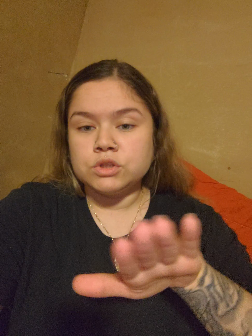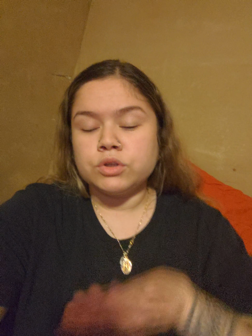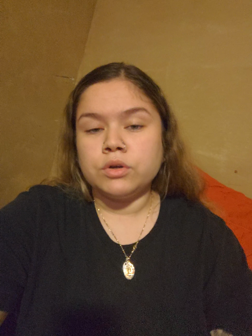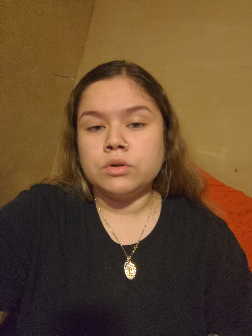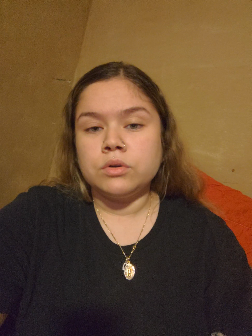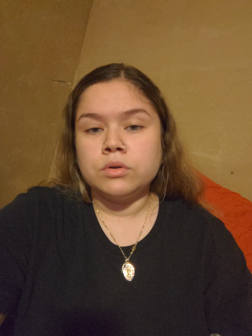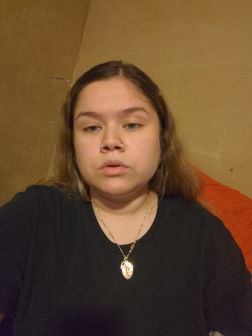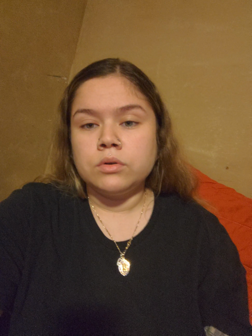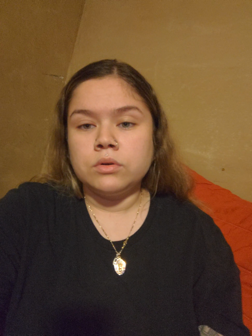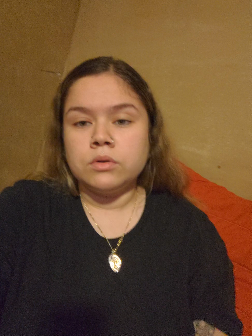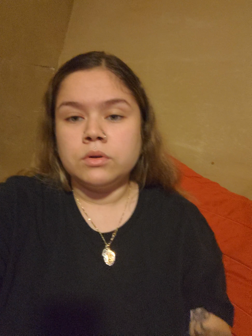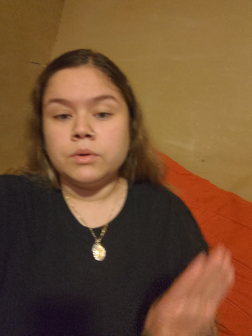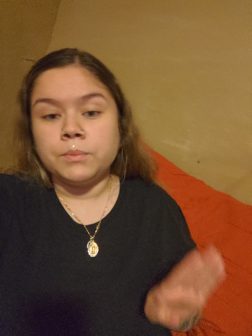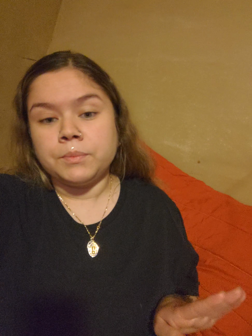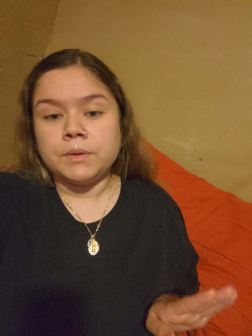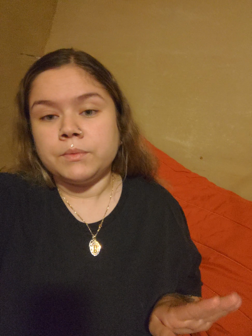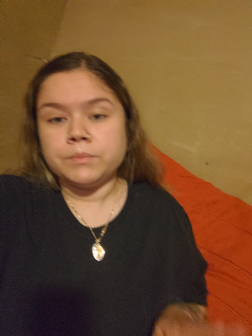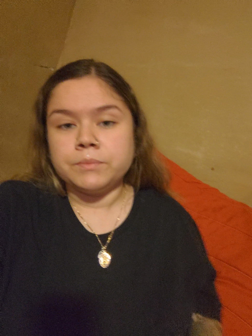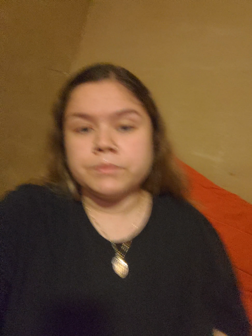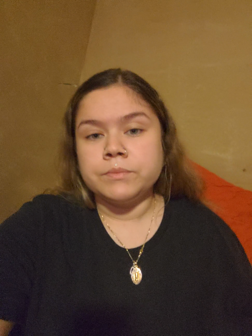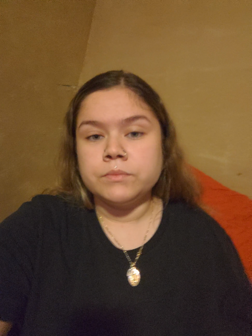penguin